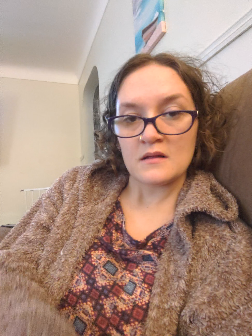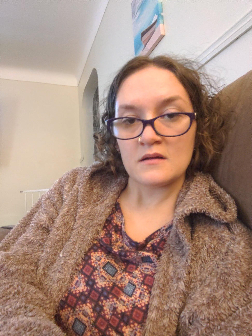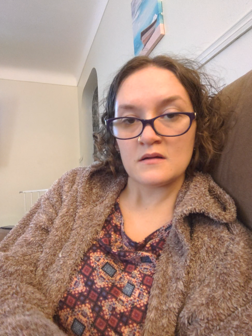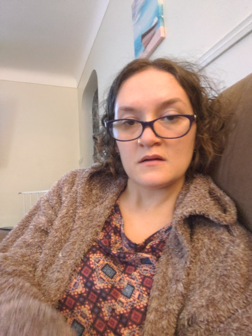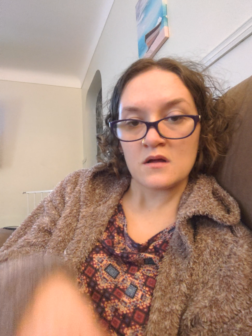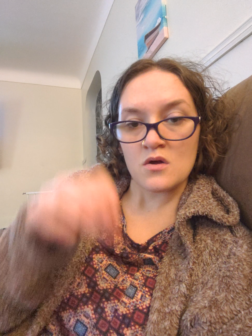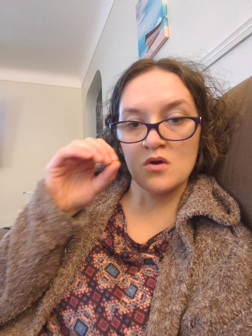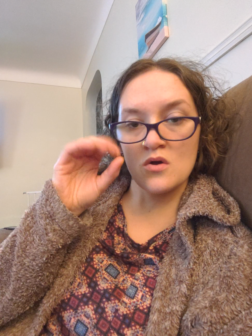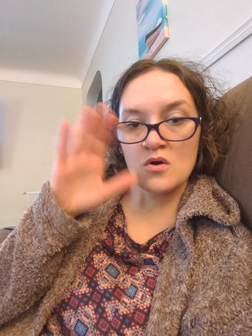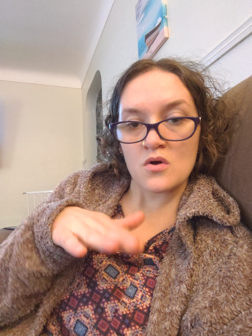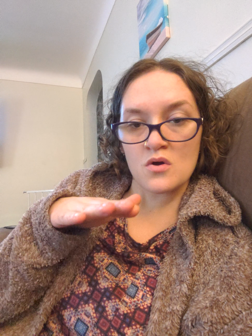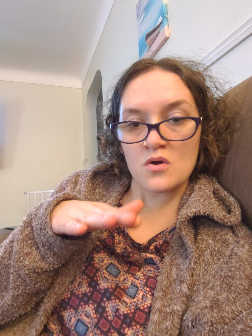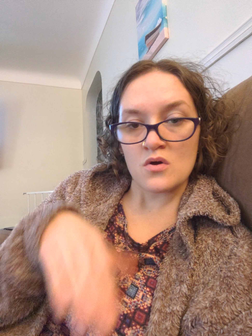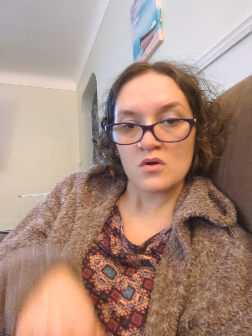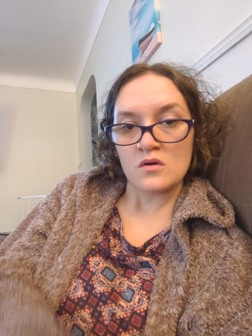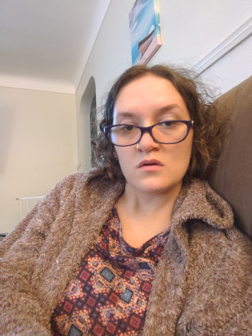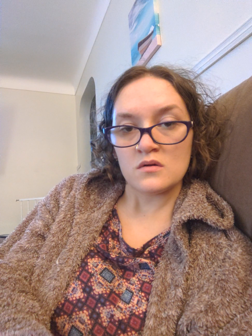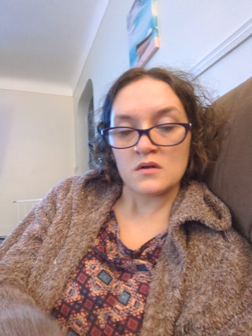on